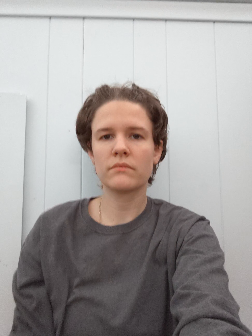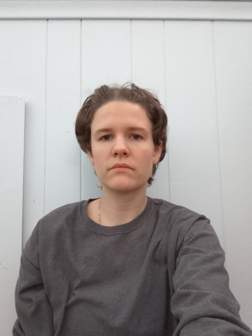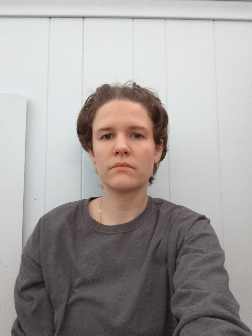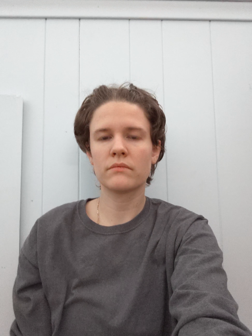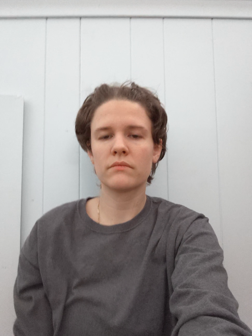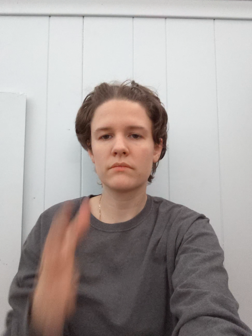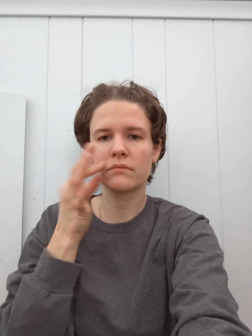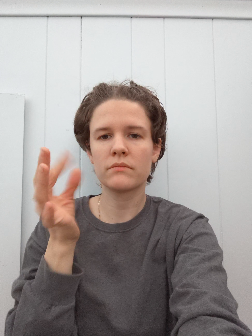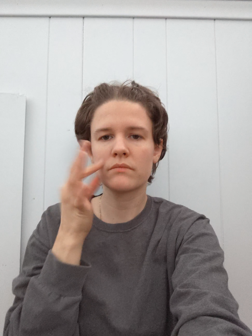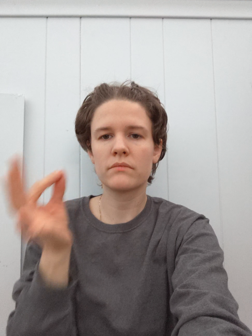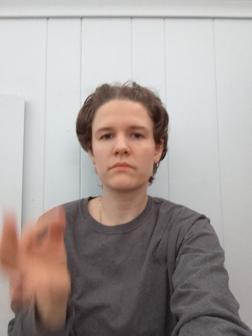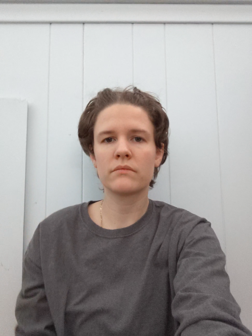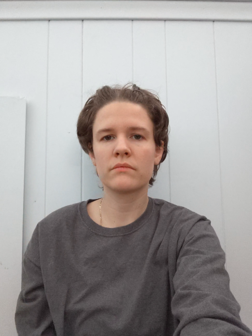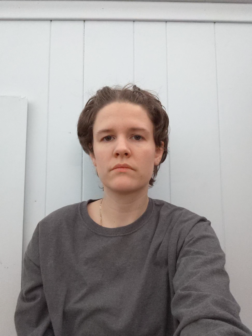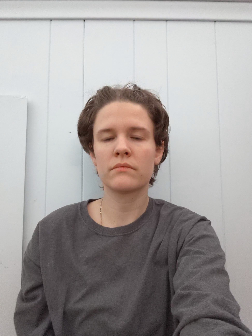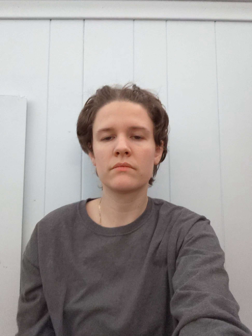cat